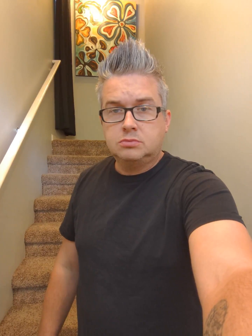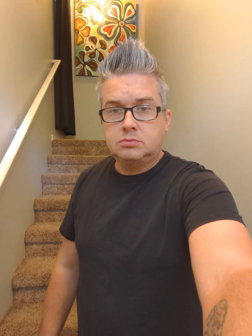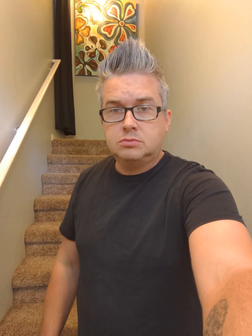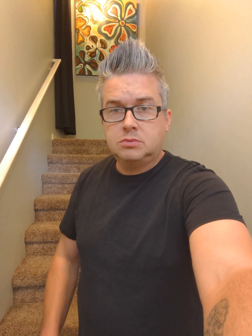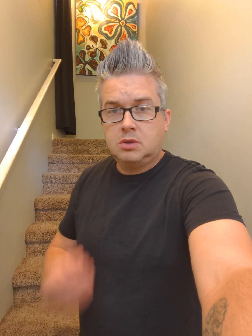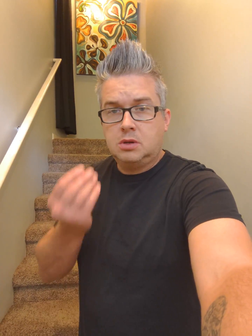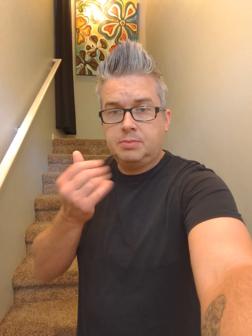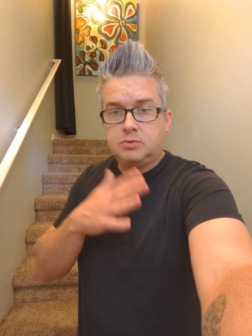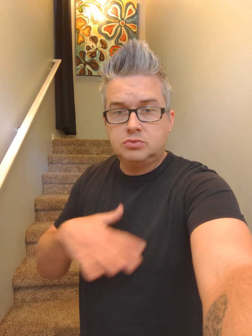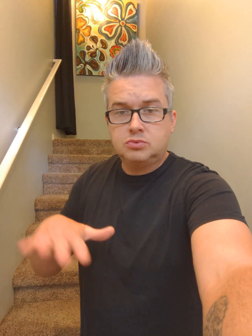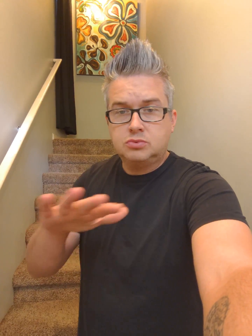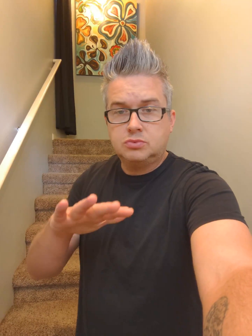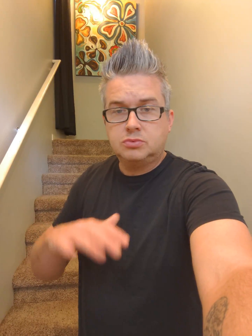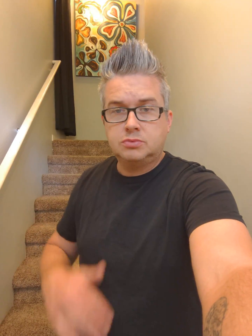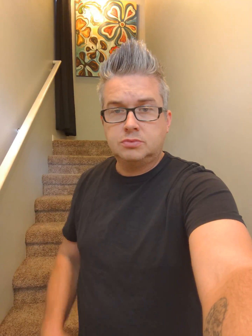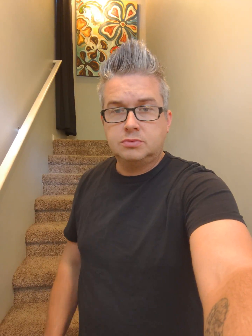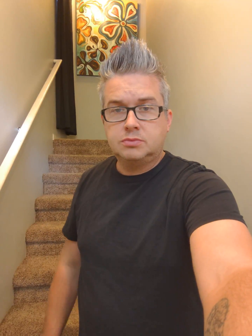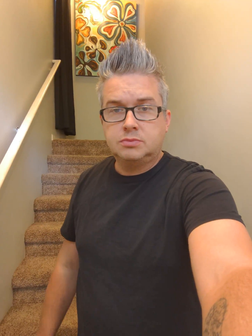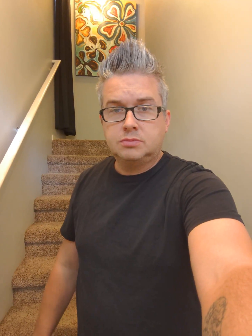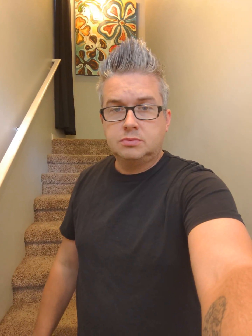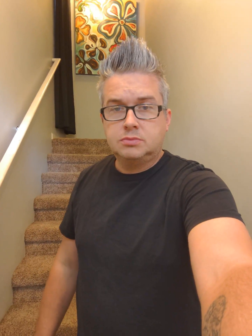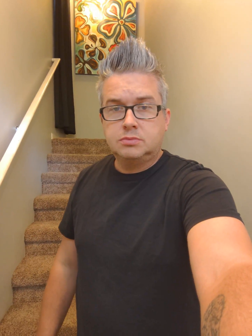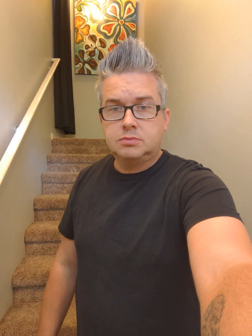garden